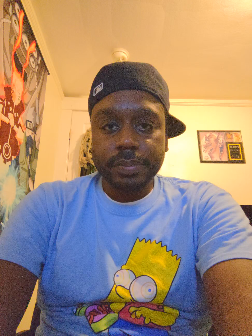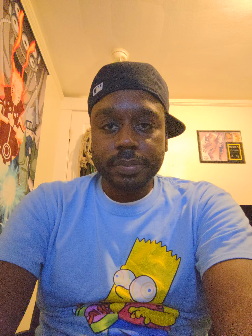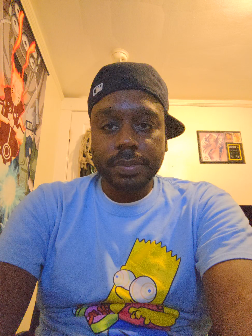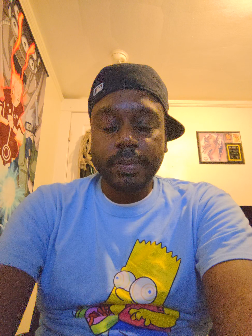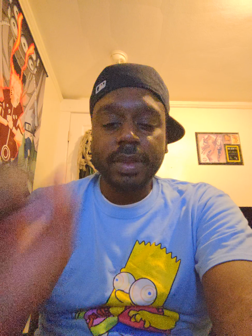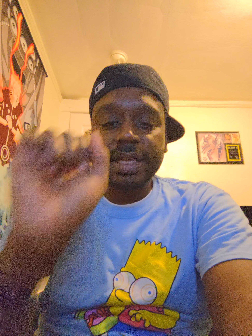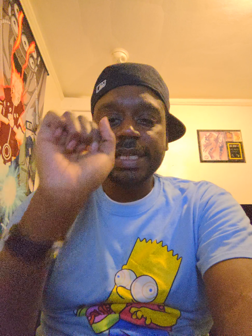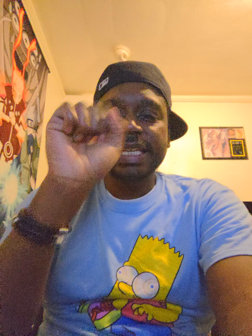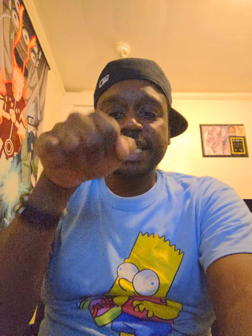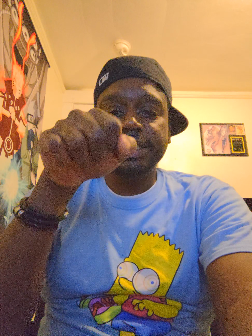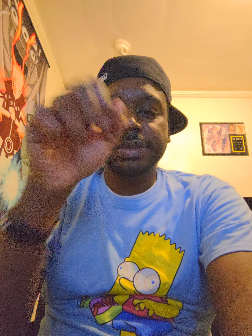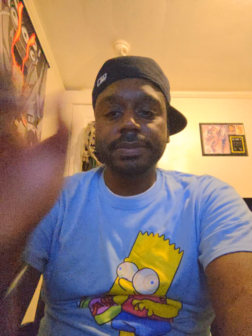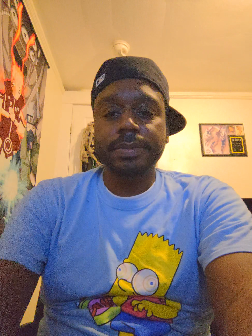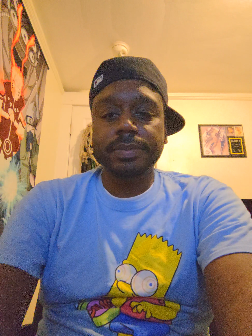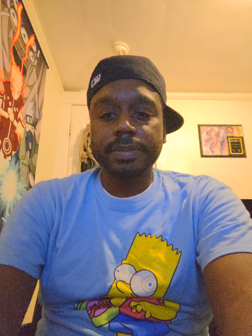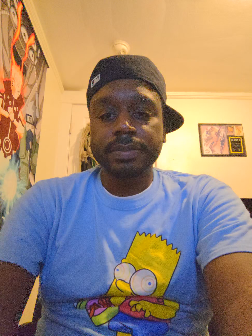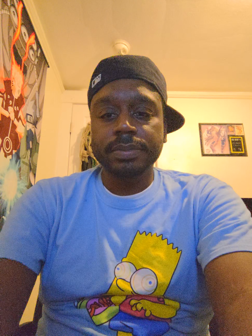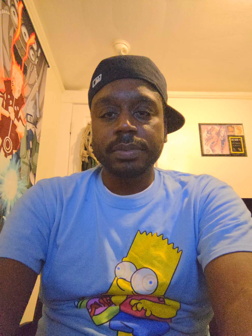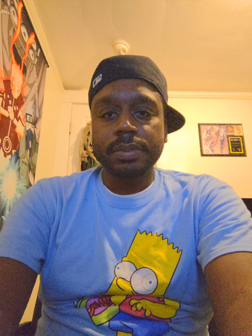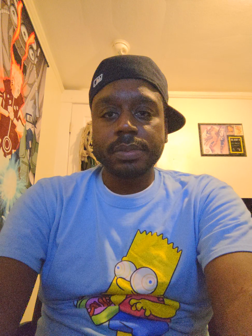yes